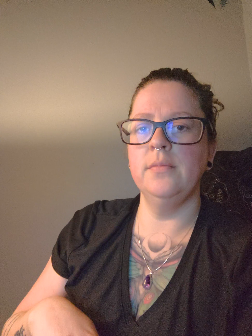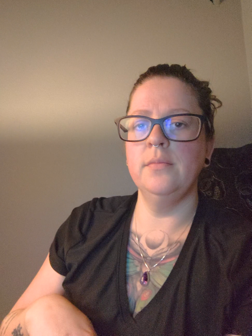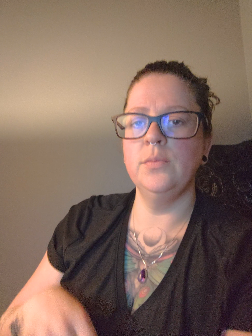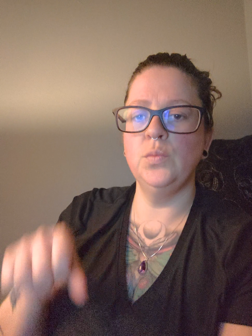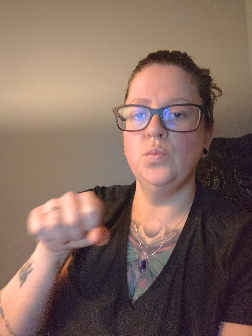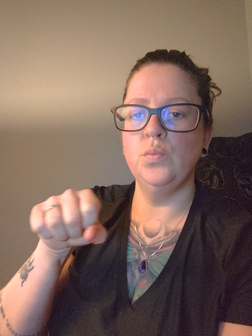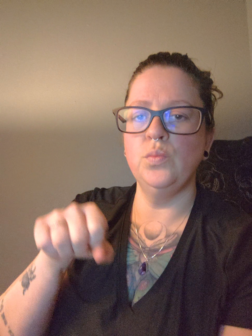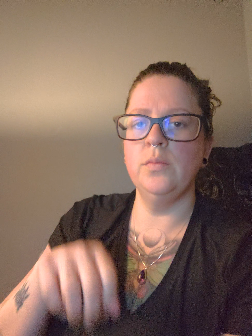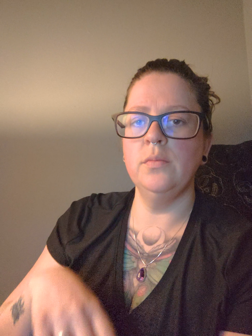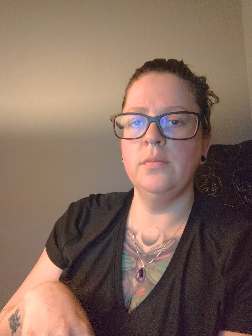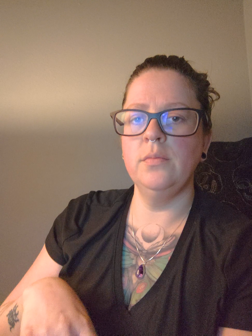shoe